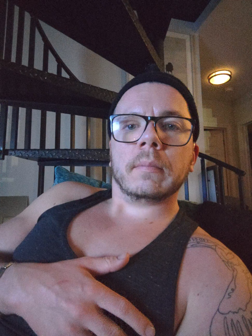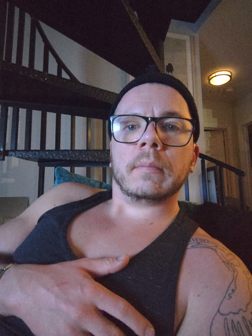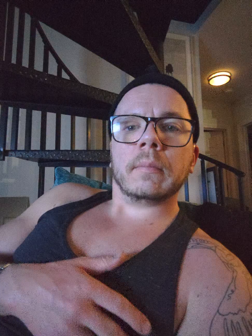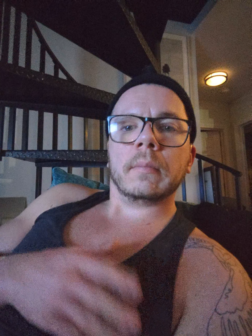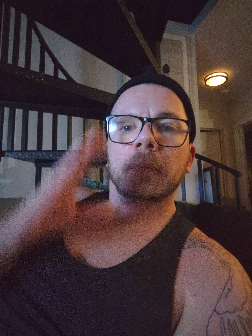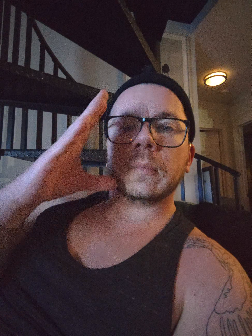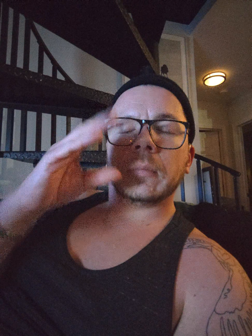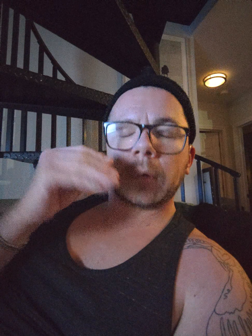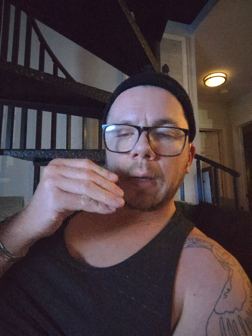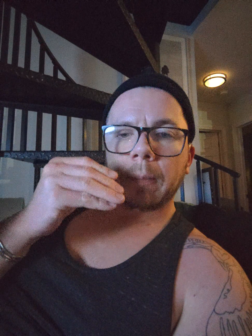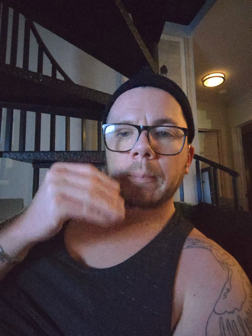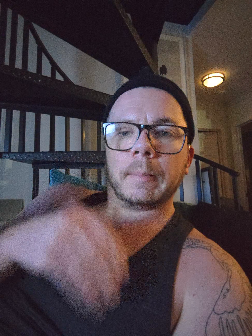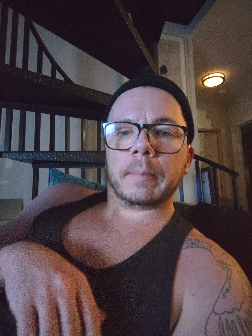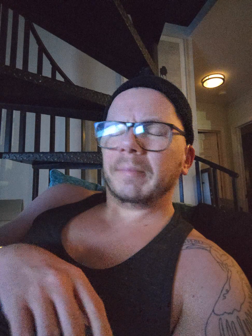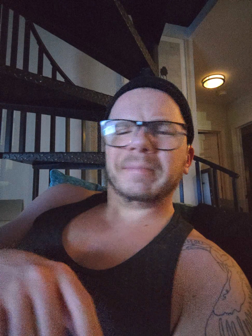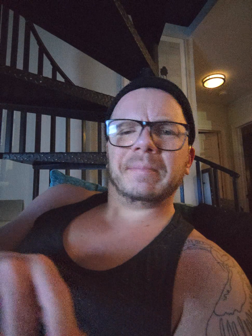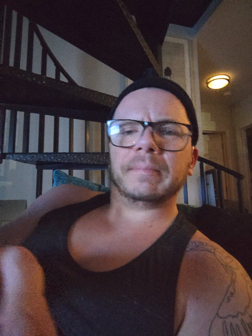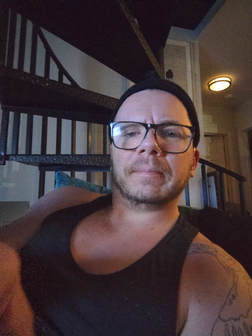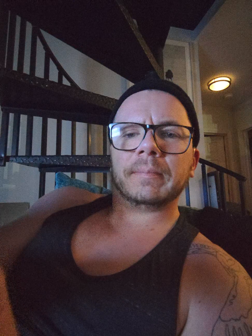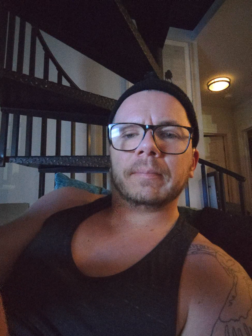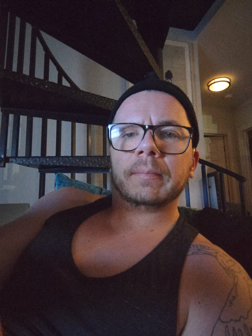nap